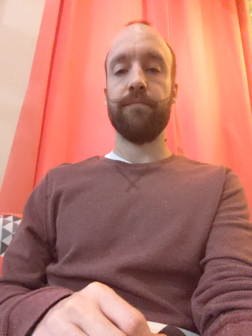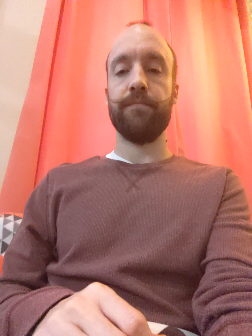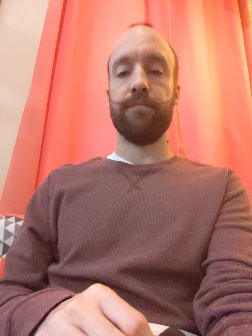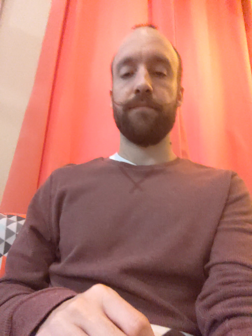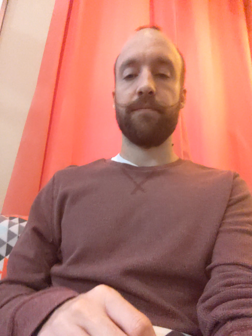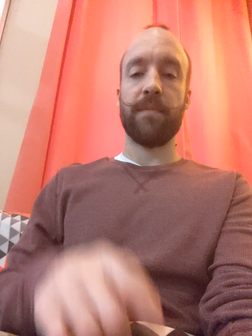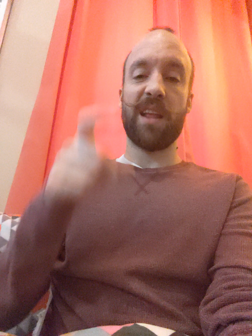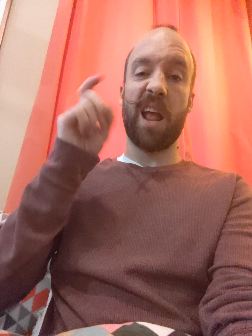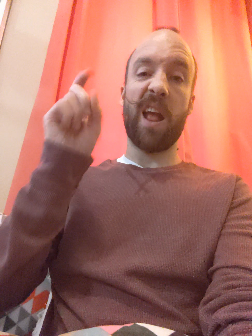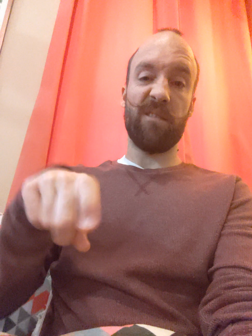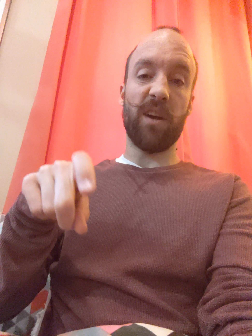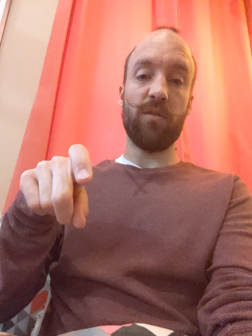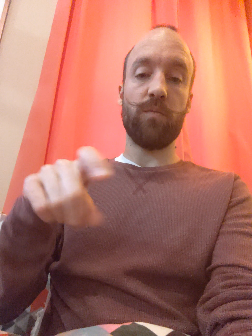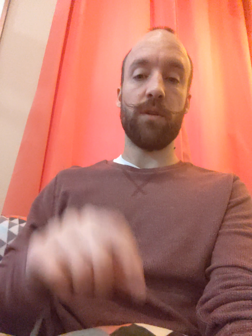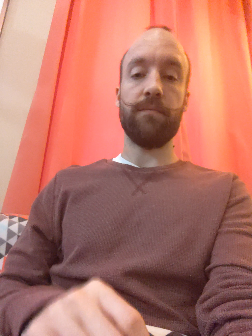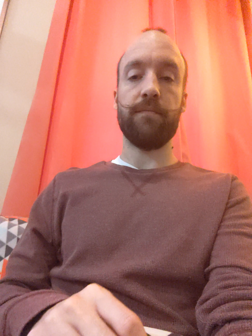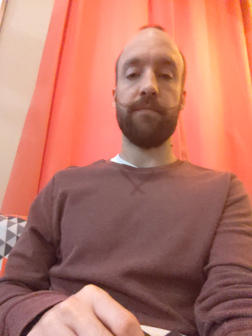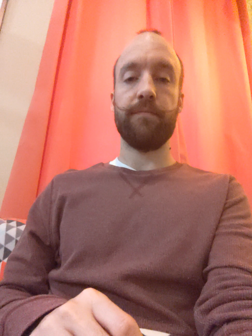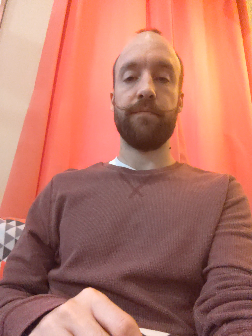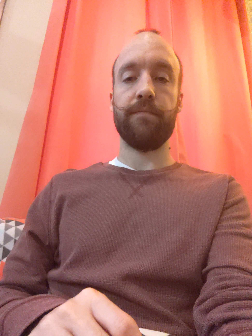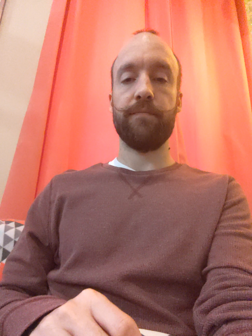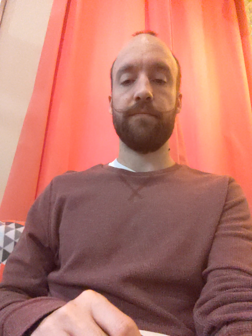have to